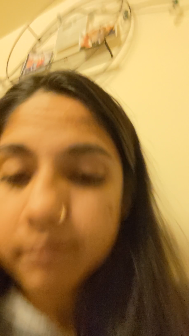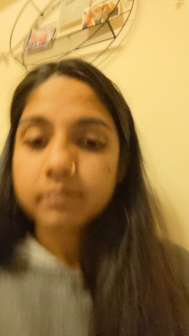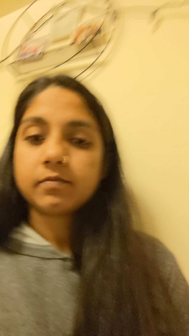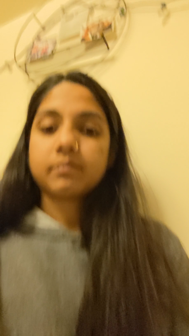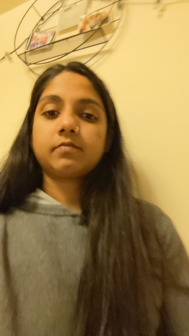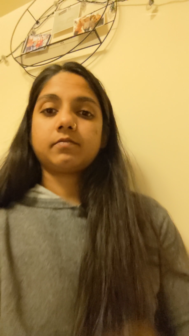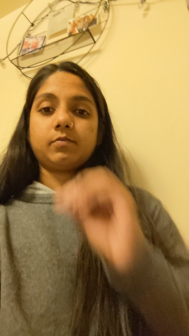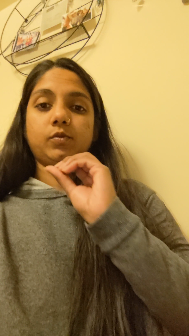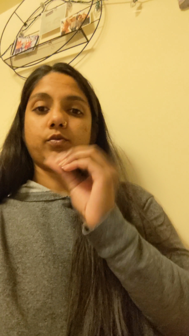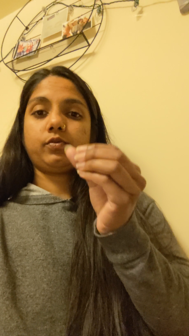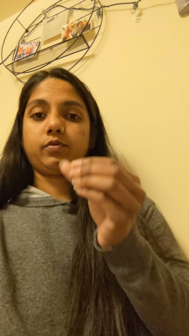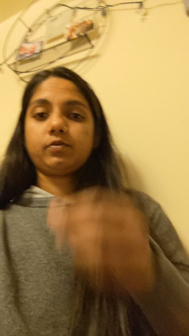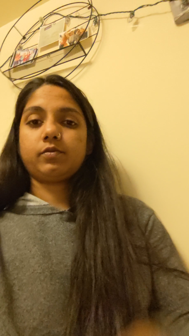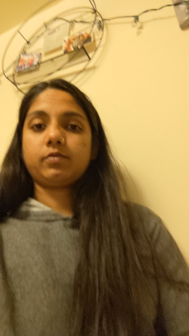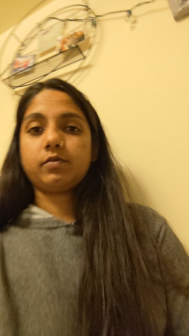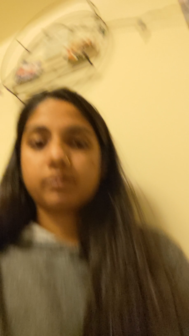none